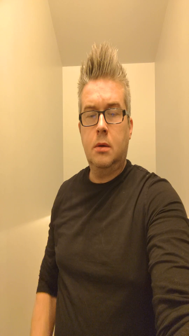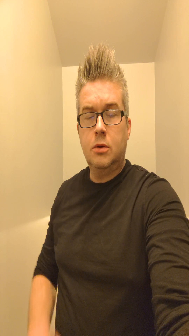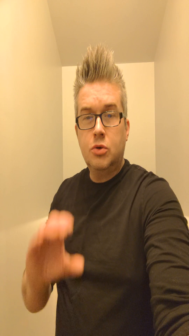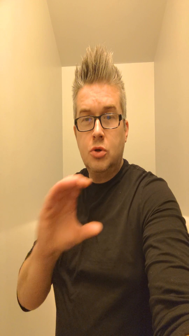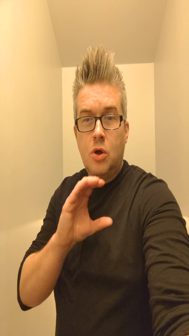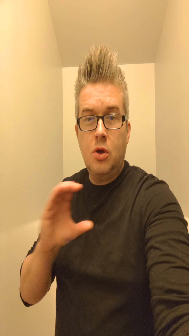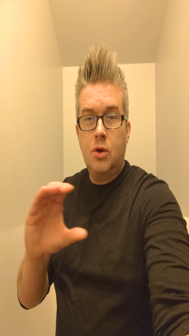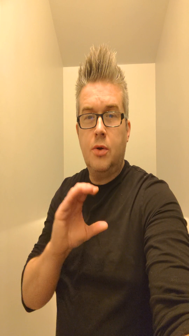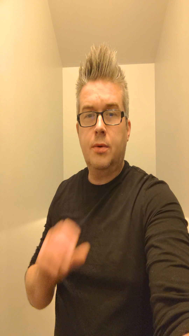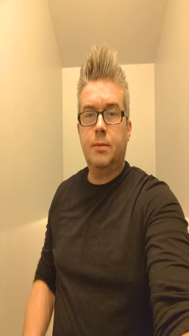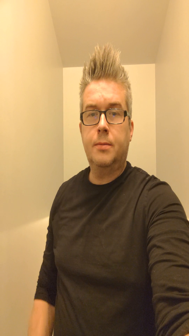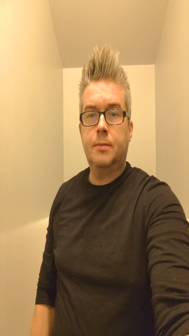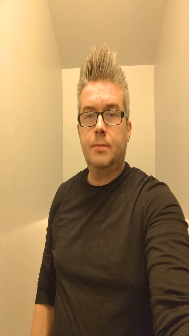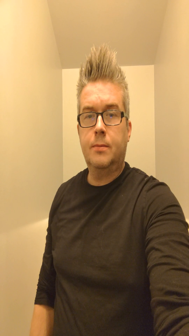chocolate